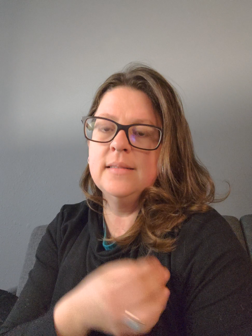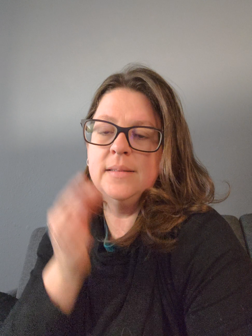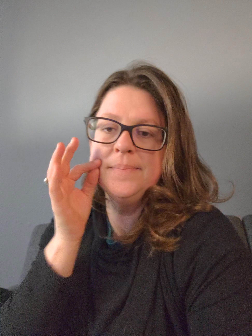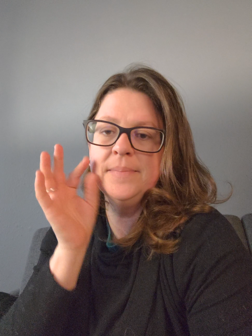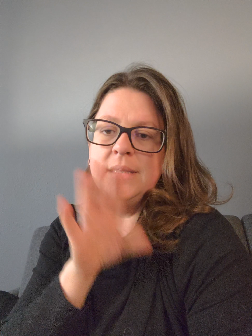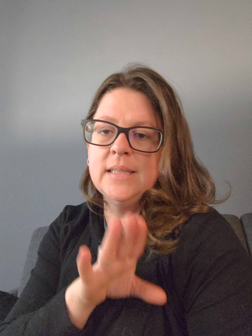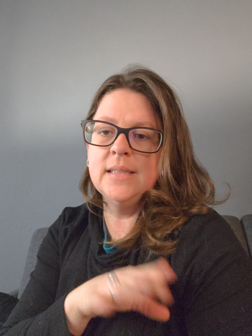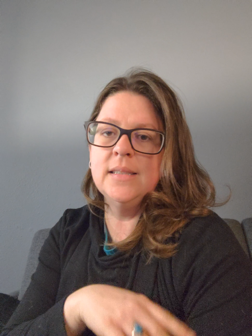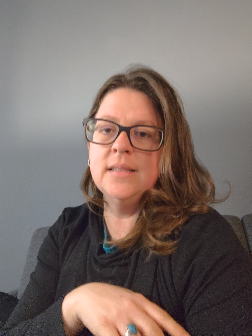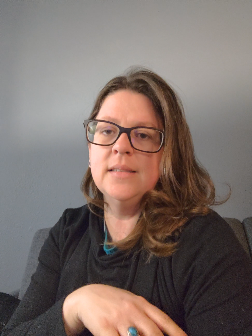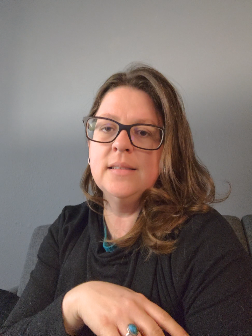bee